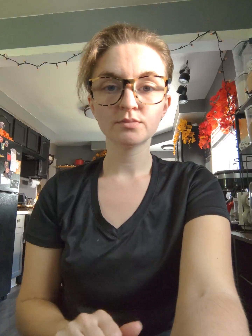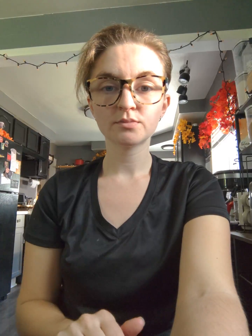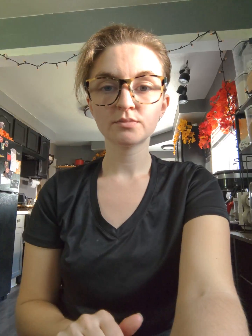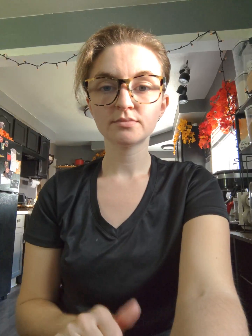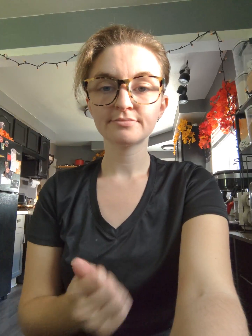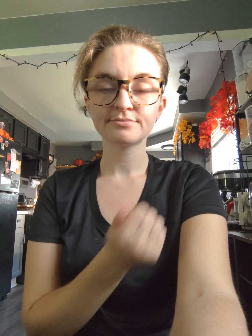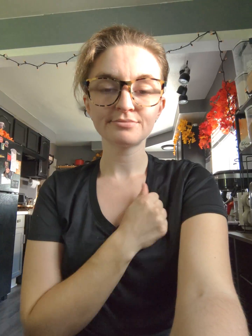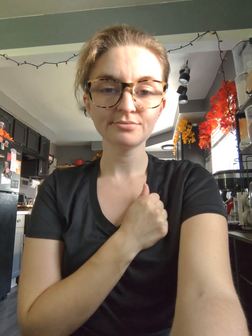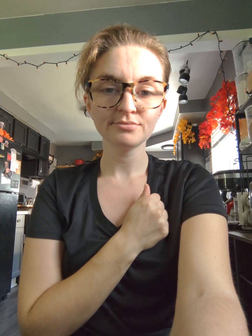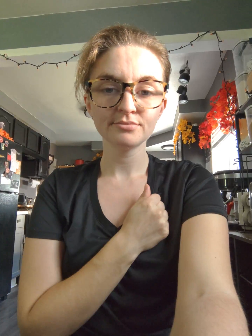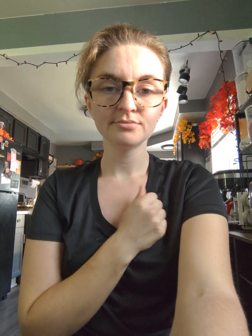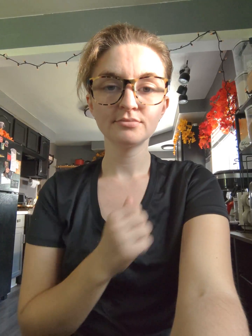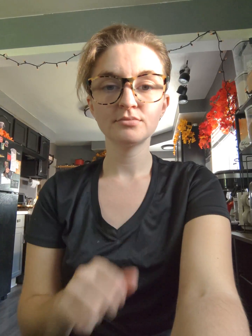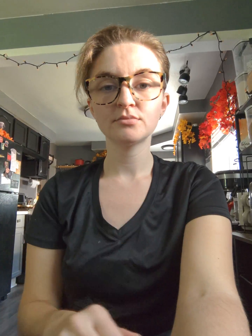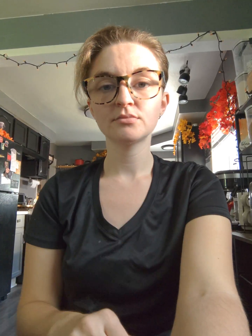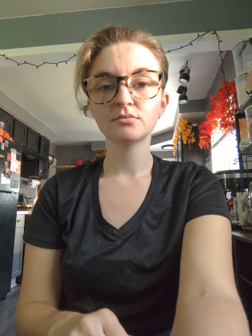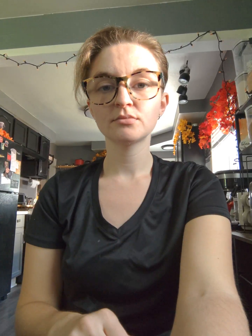love